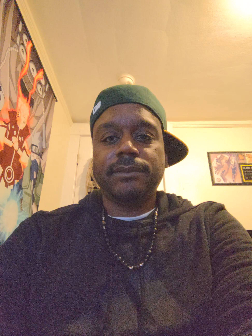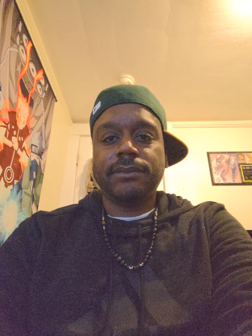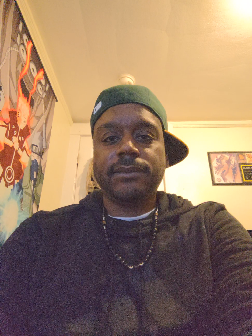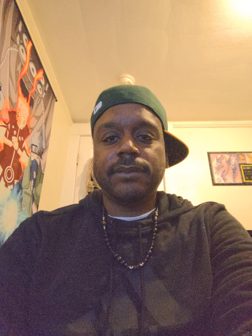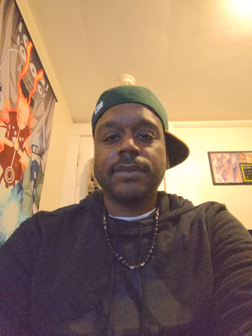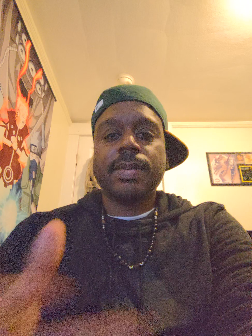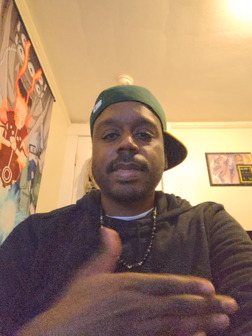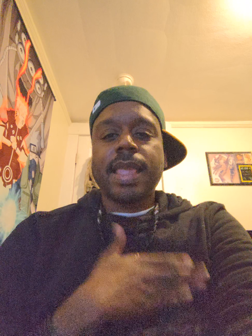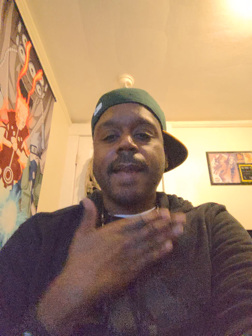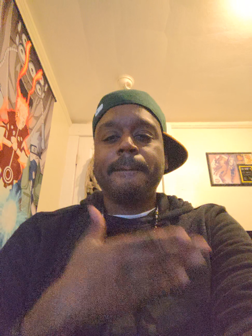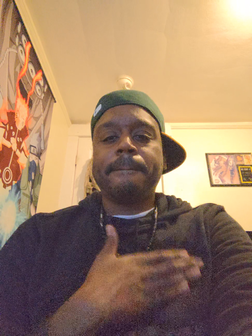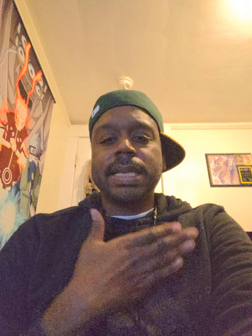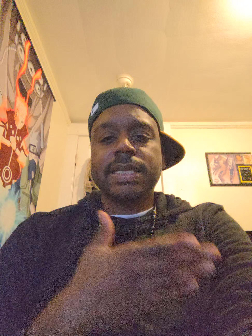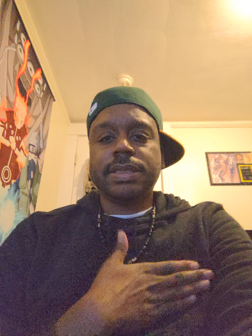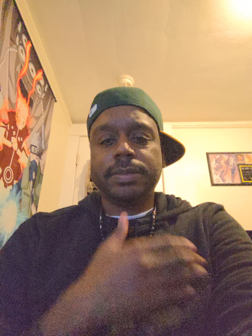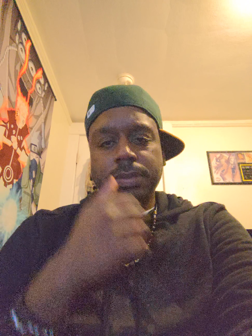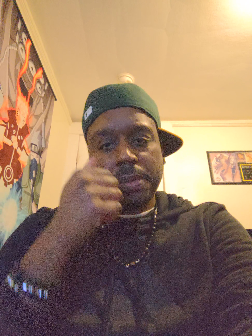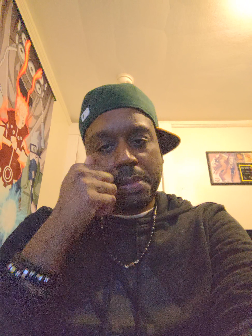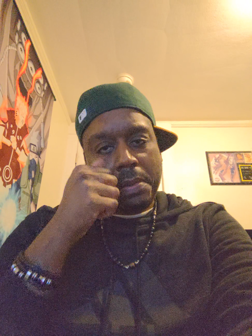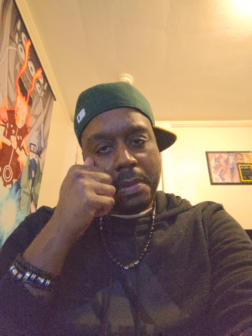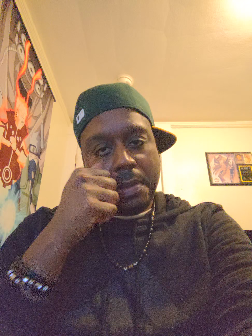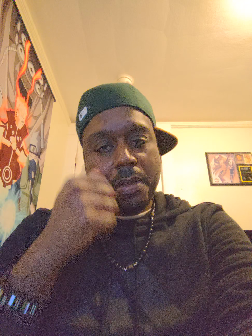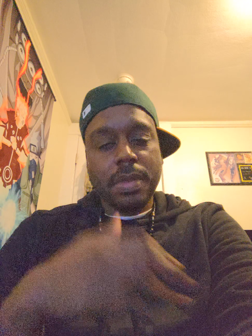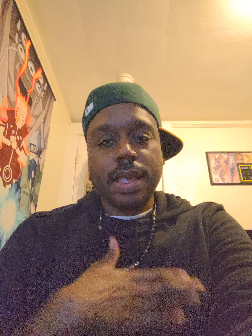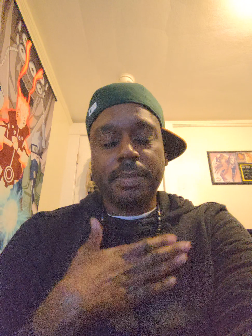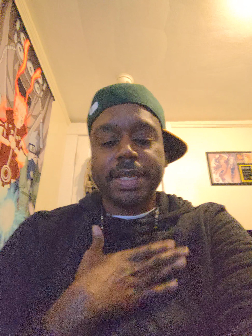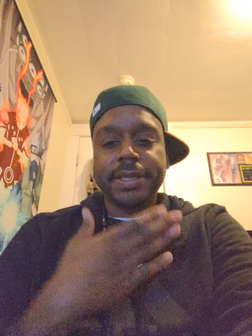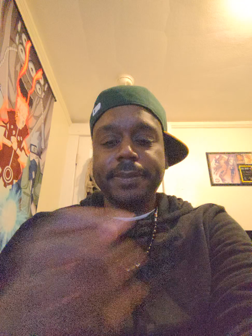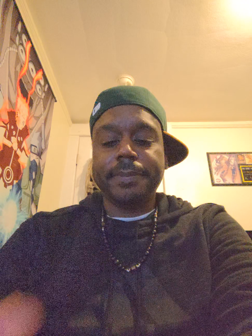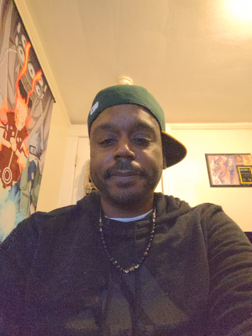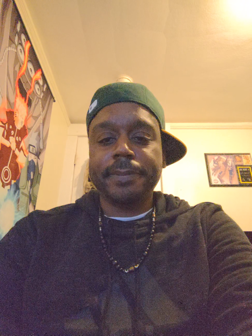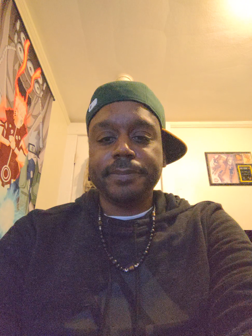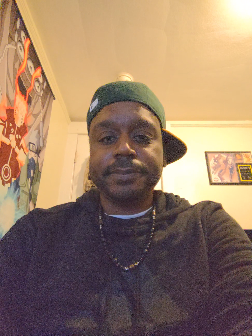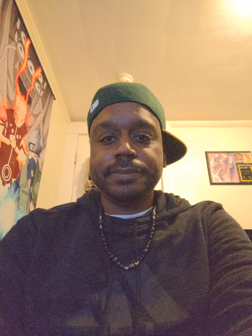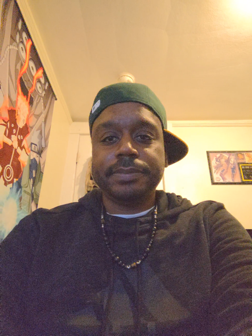happy